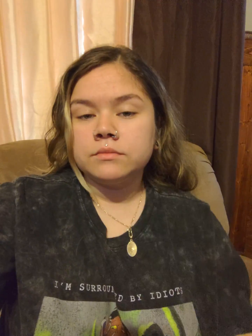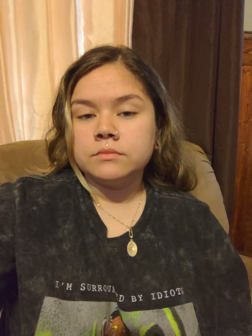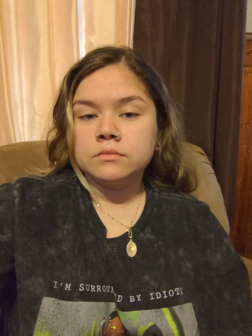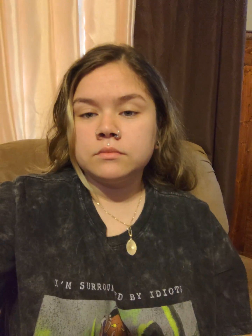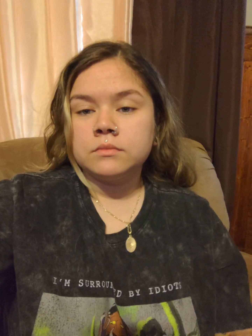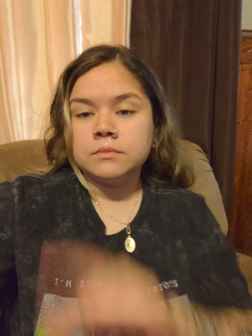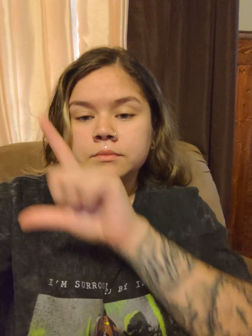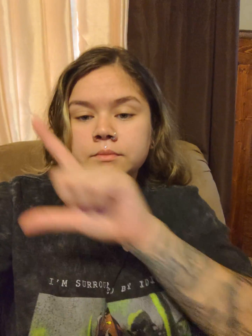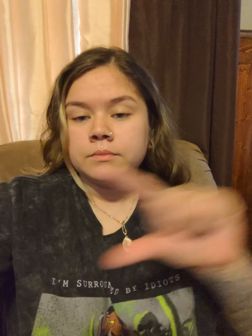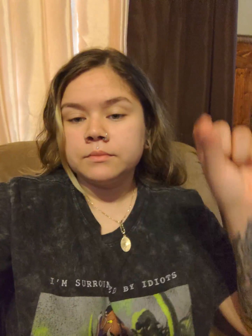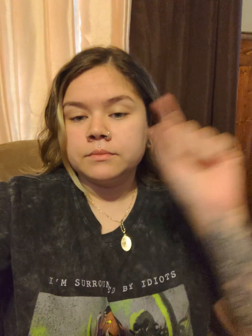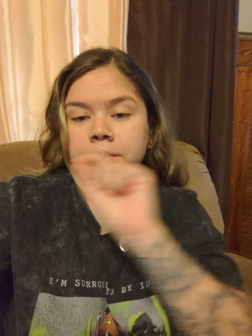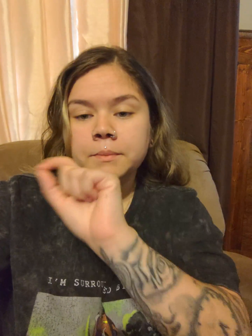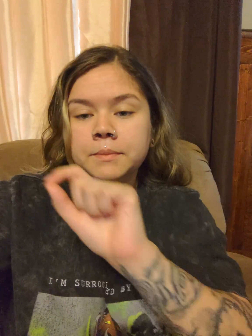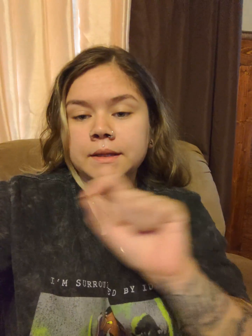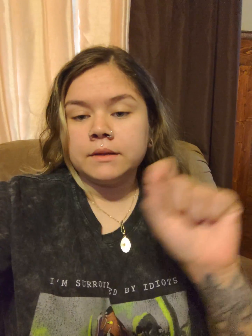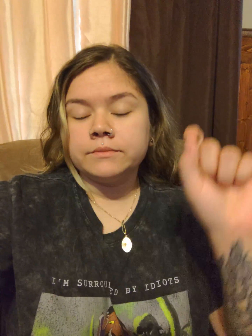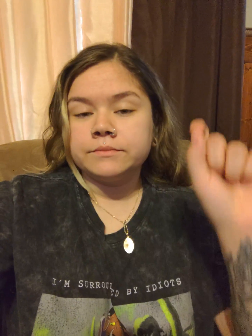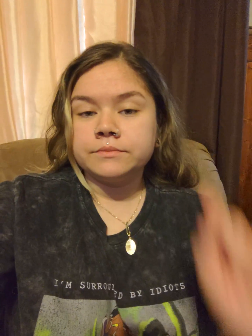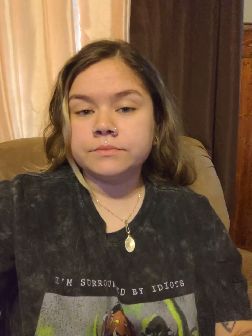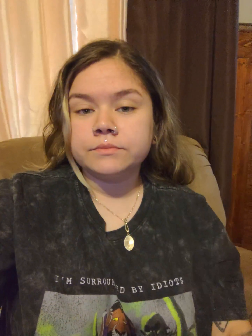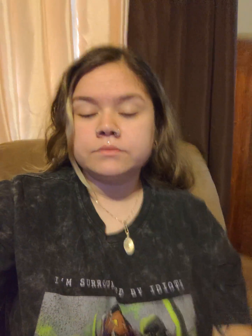peas